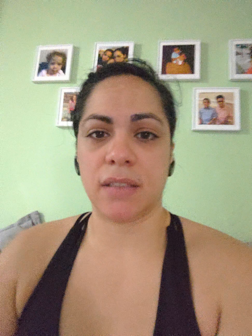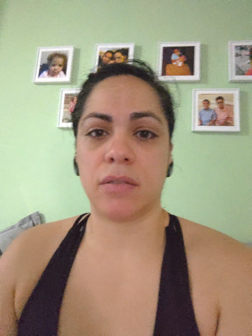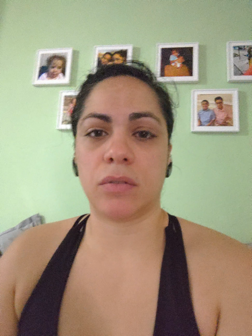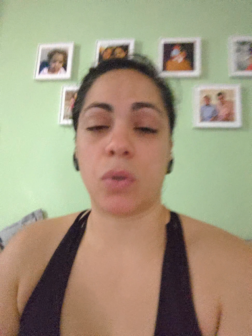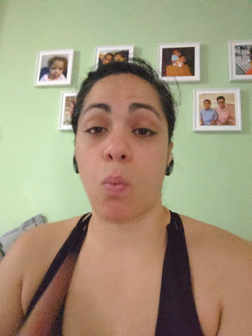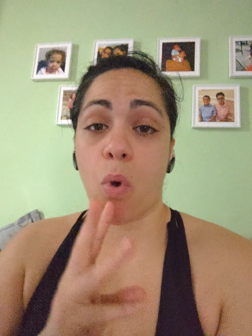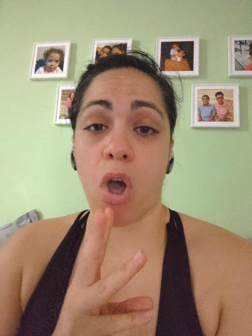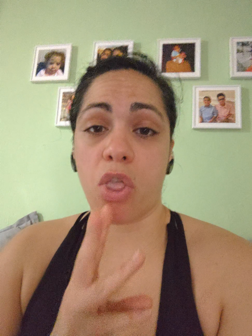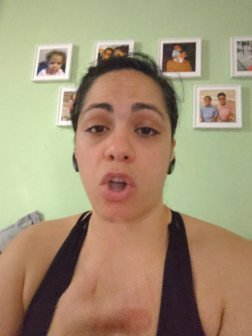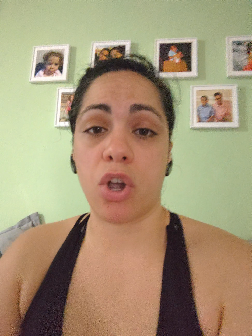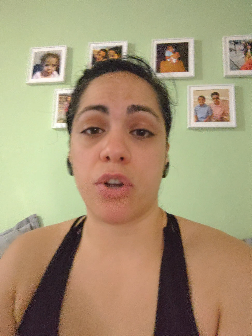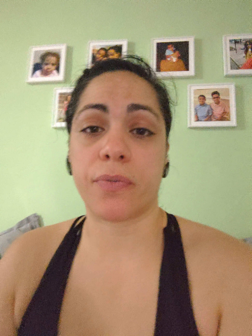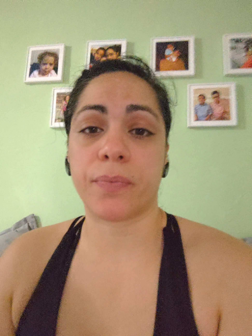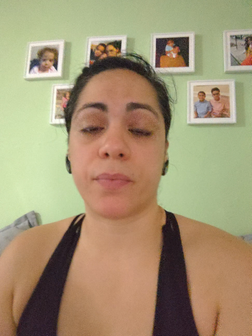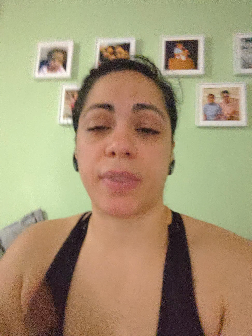water